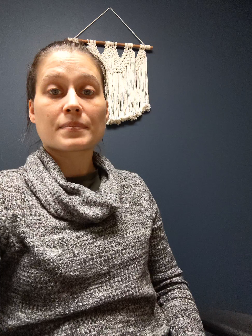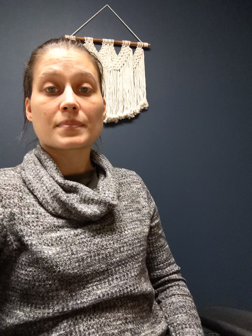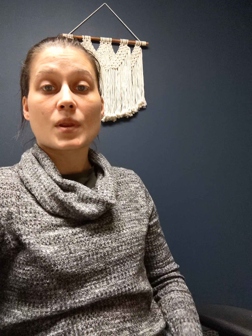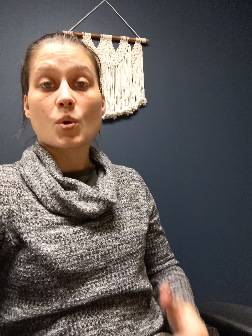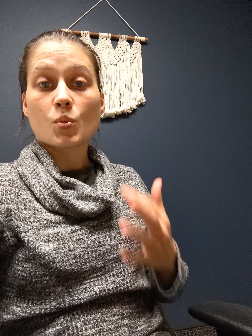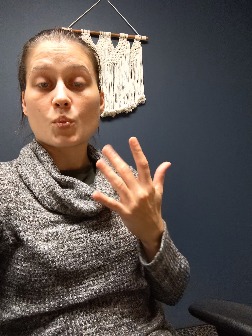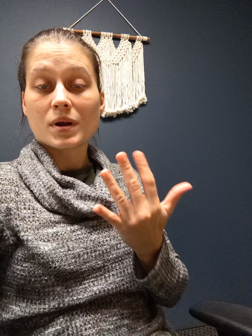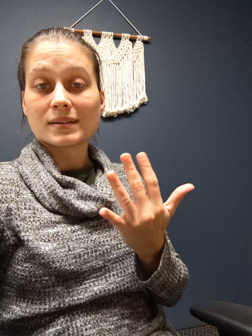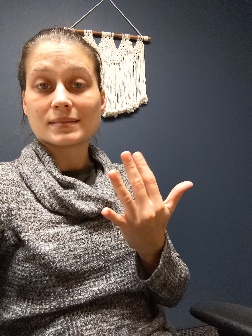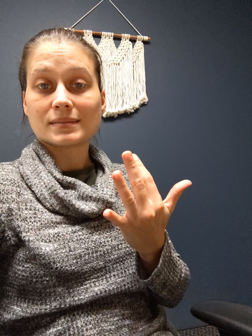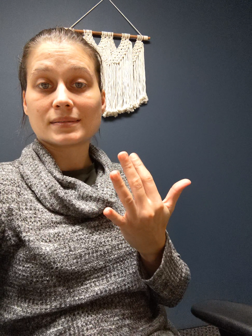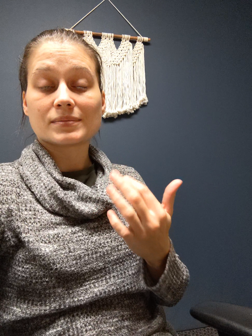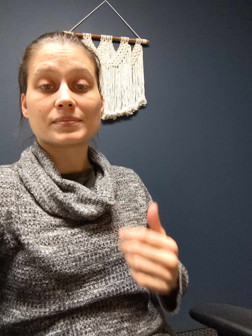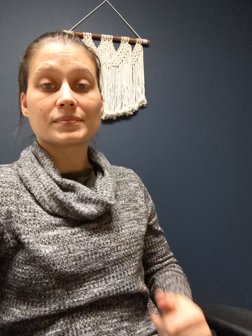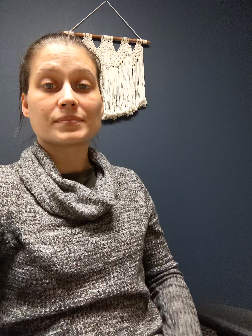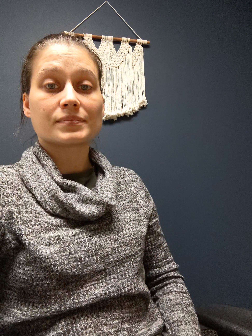wait